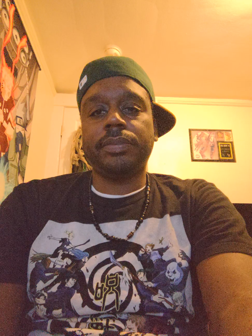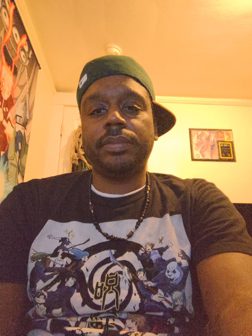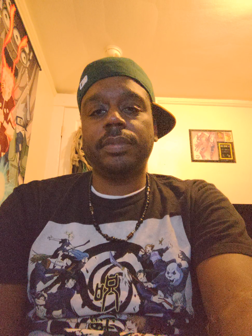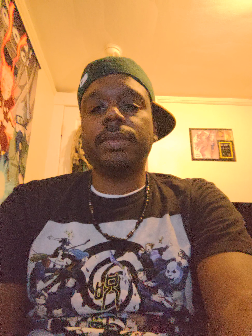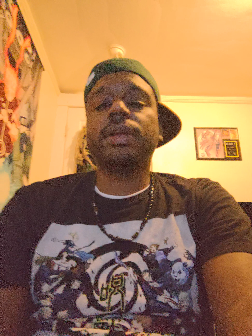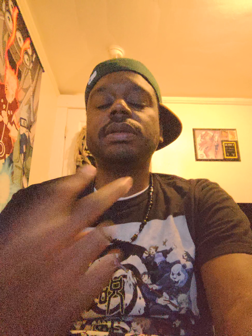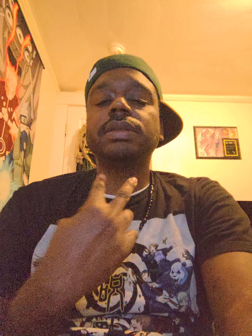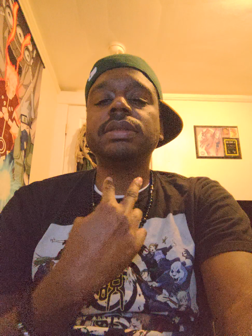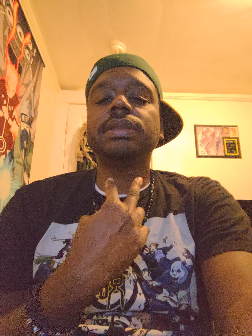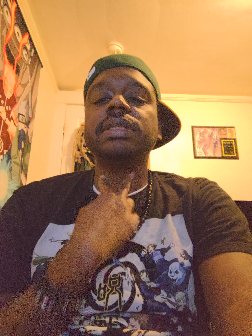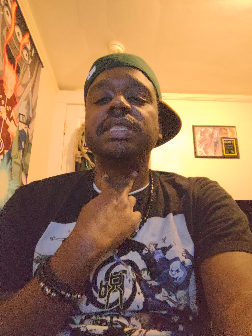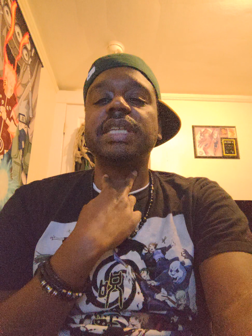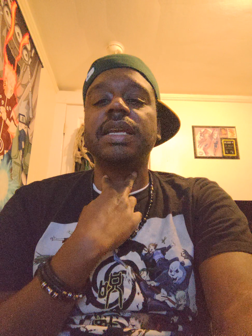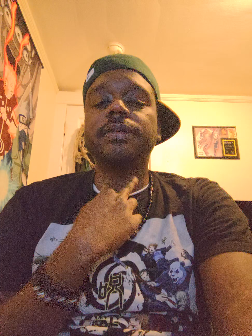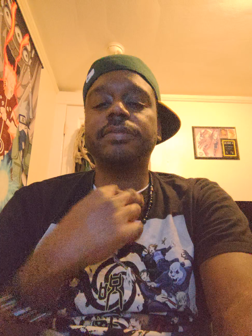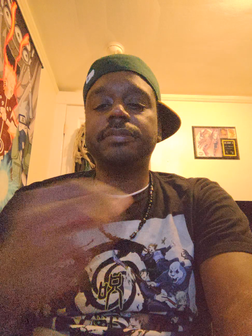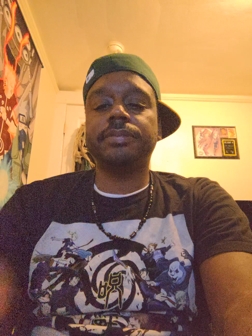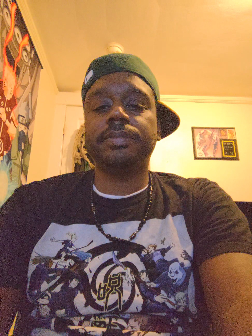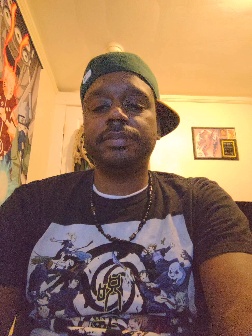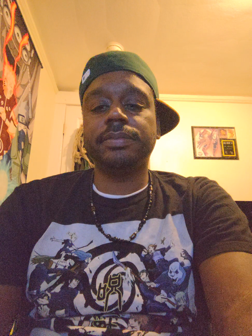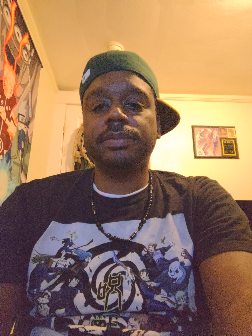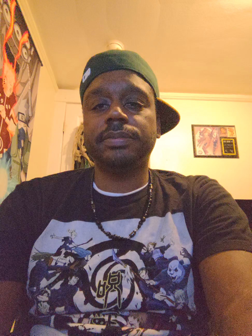stuck